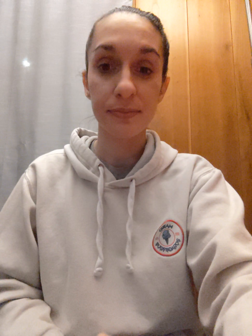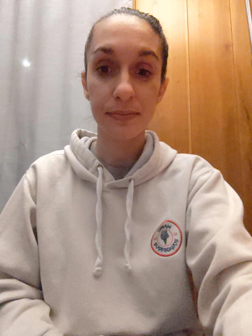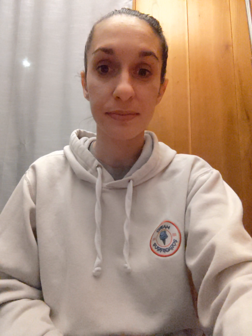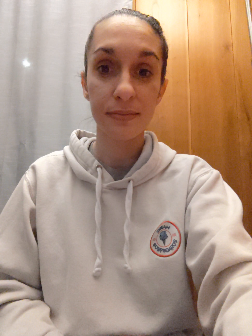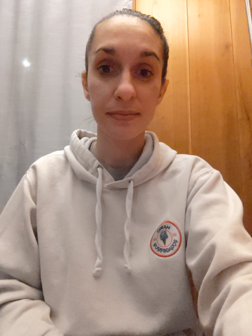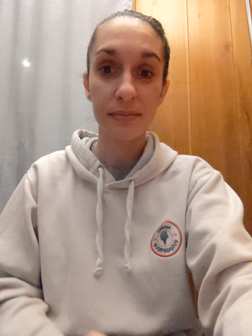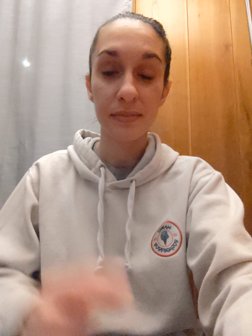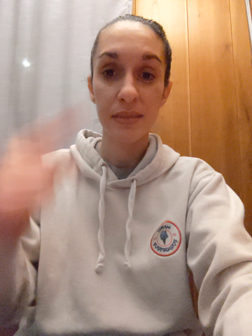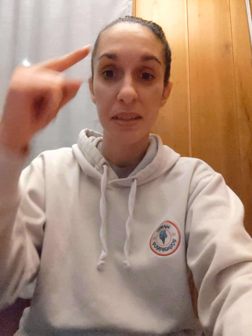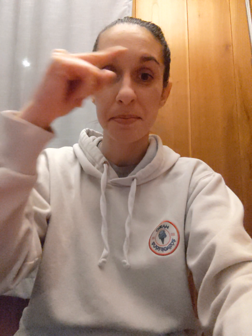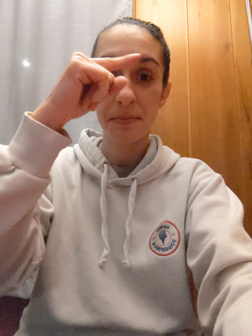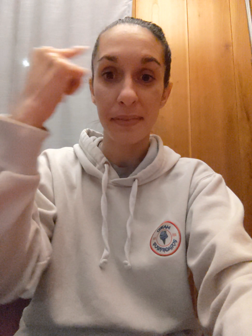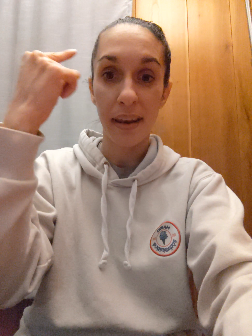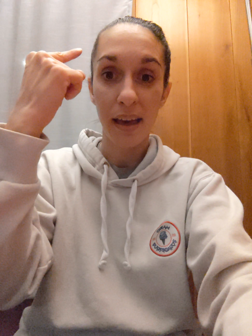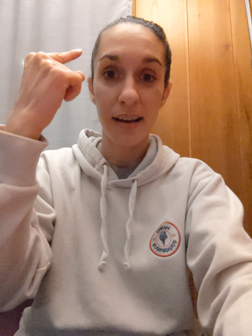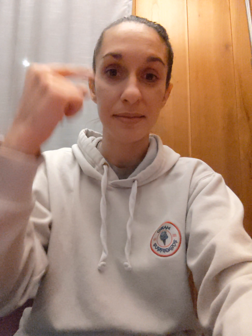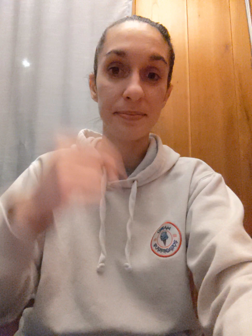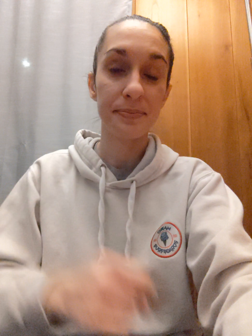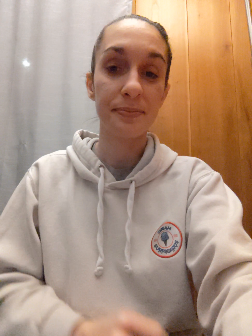black